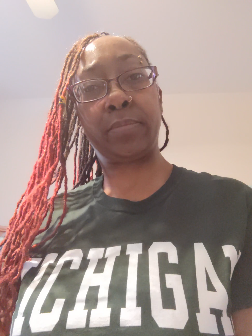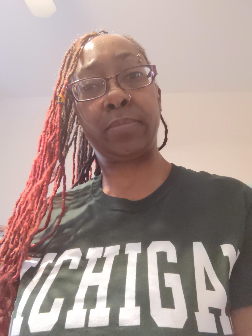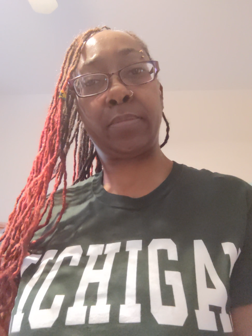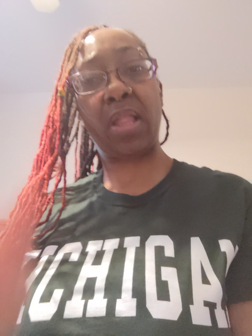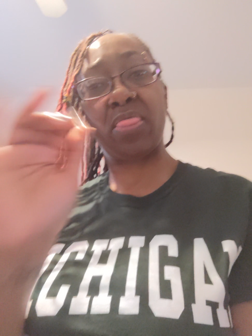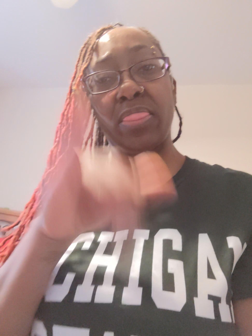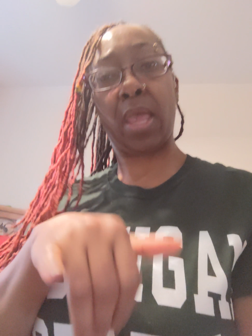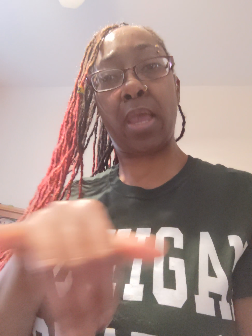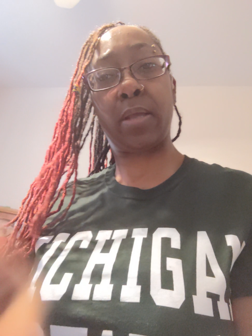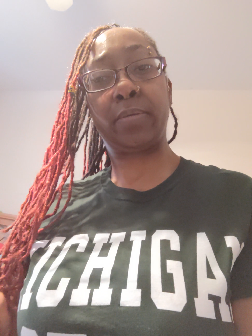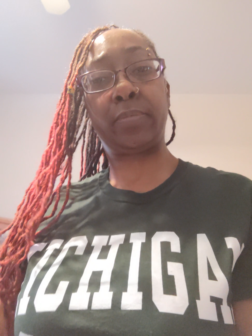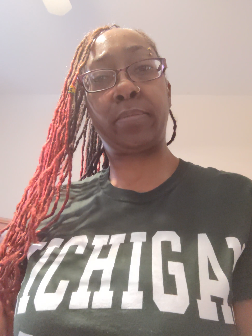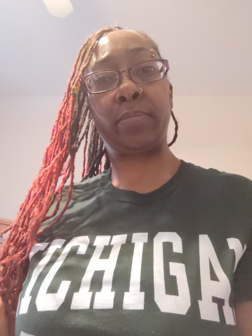that